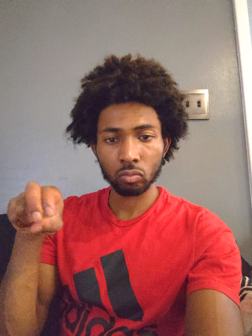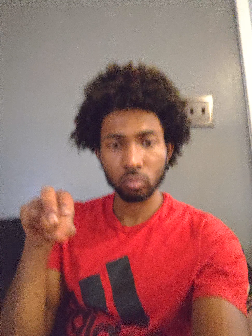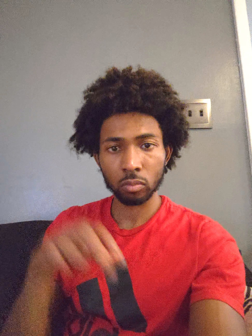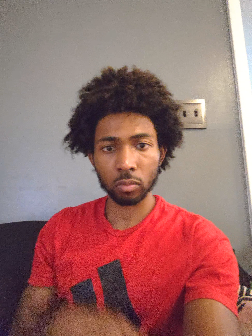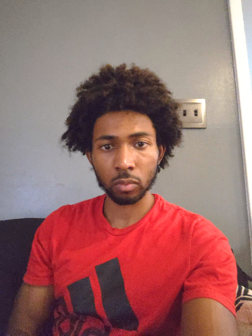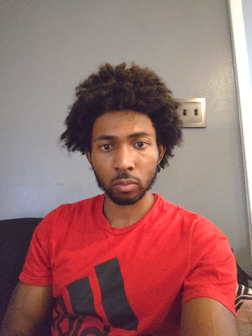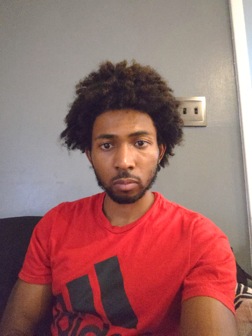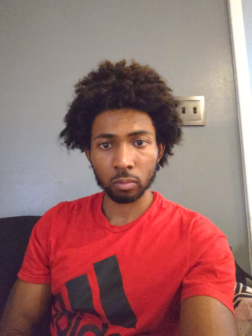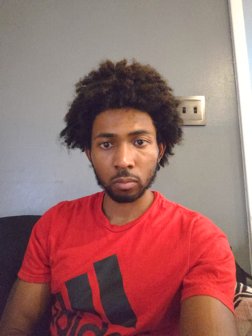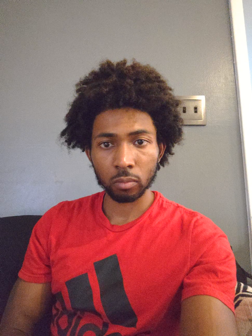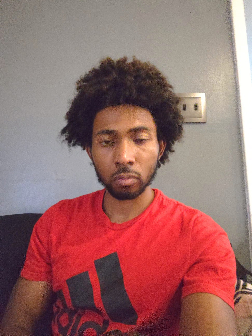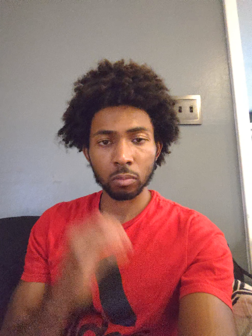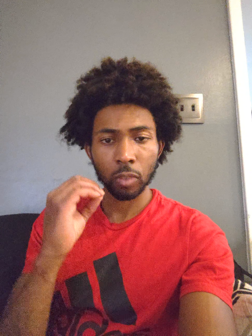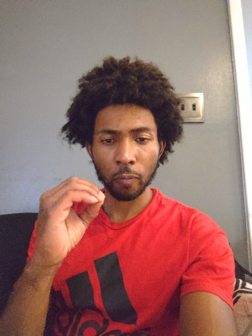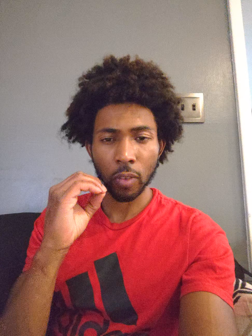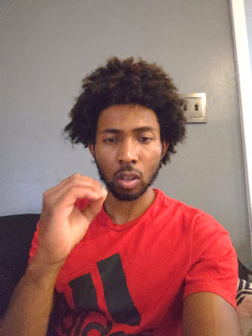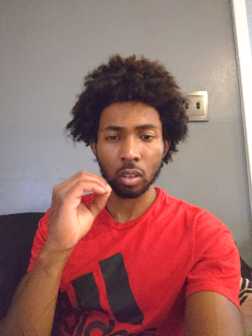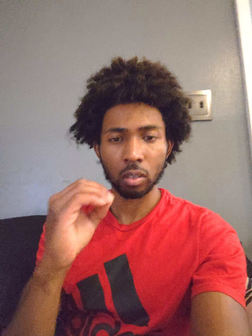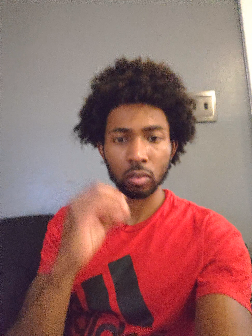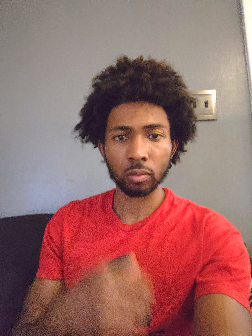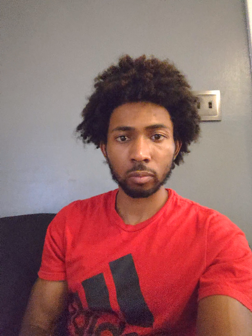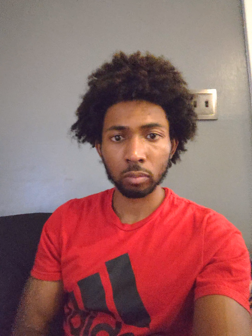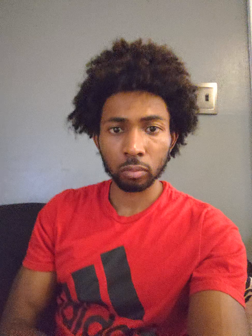fix